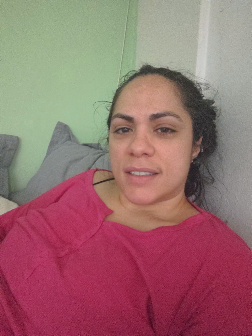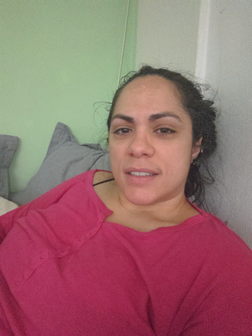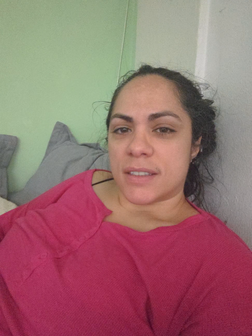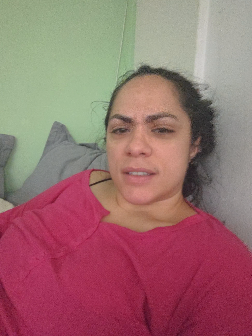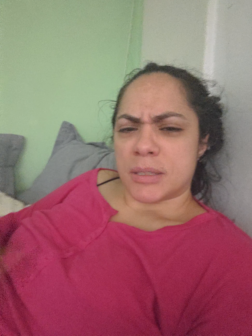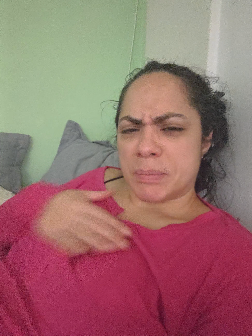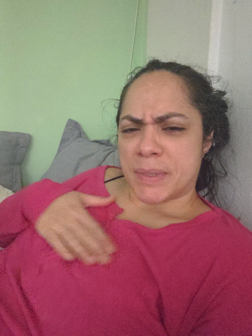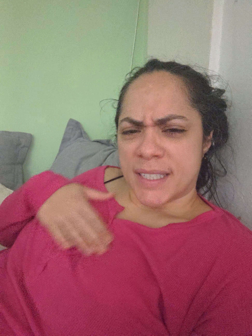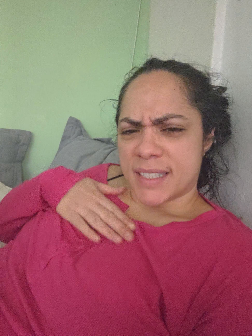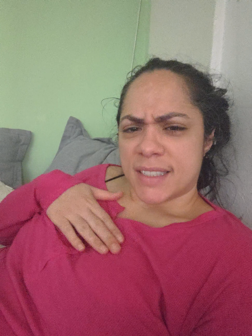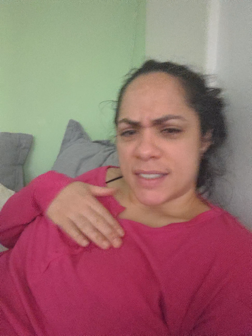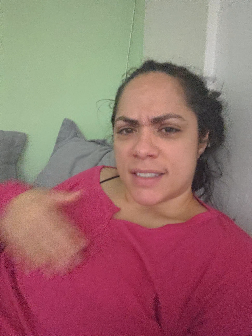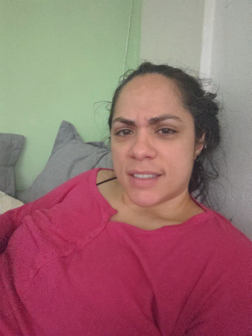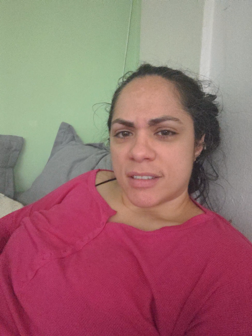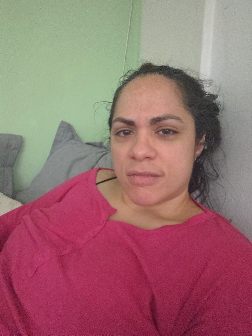please